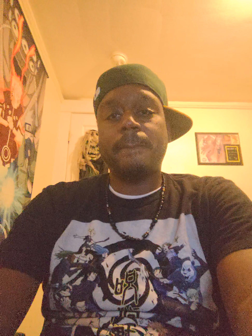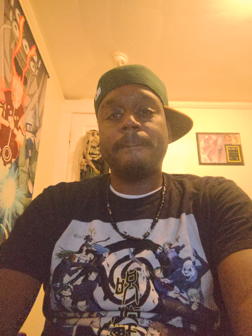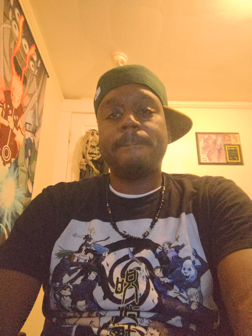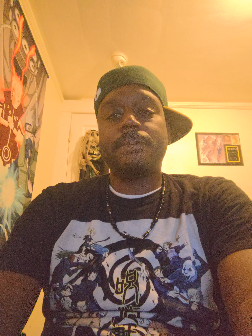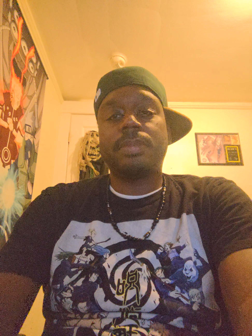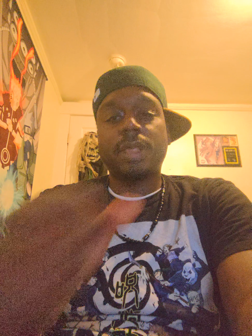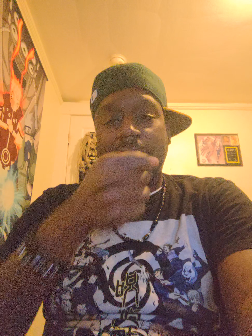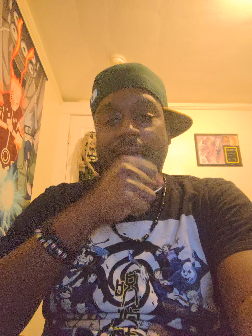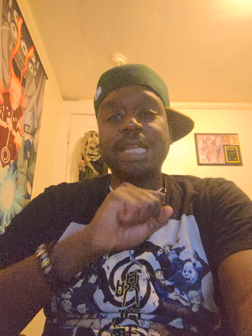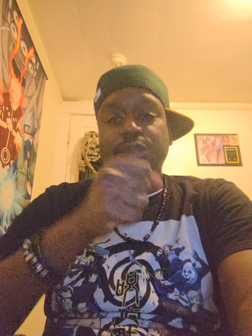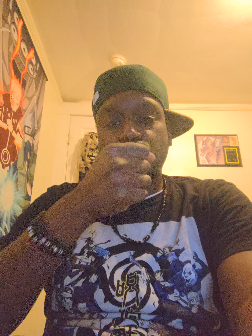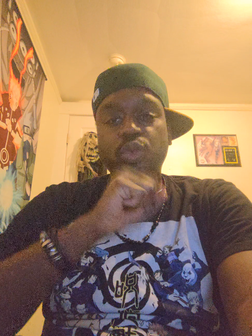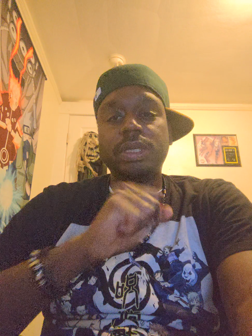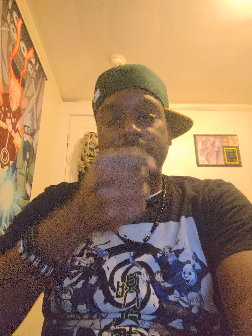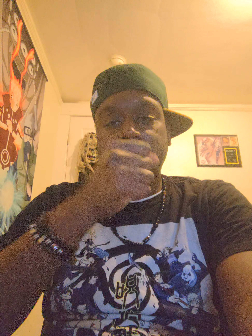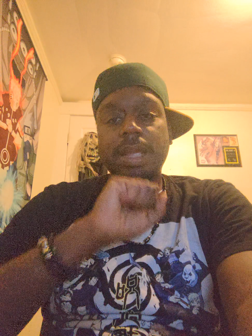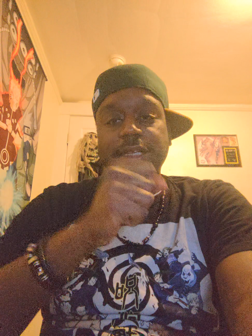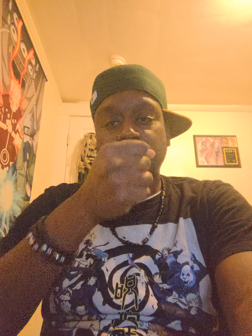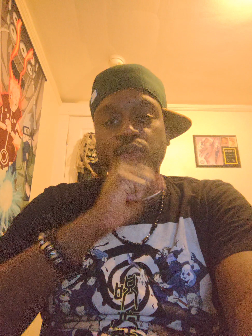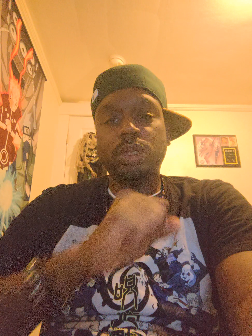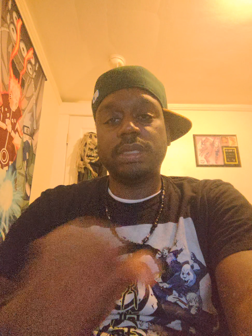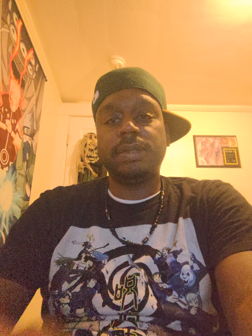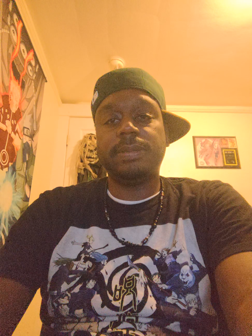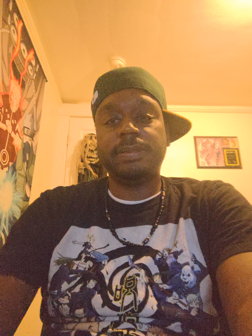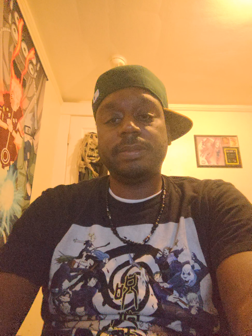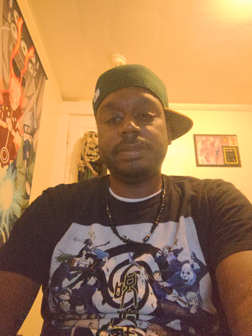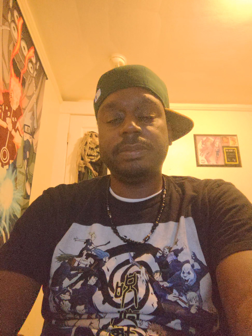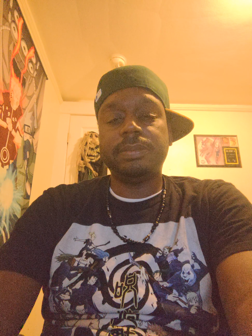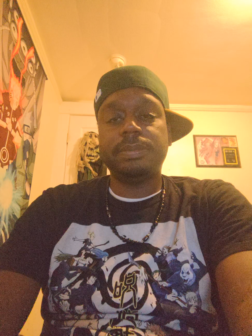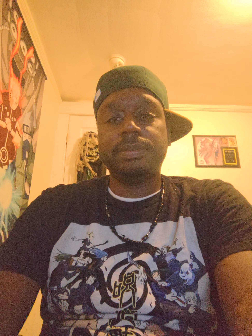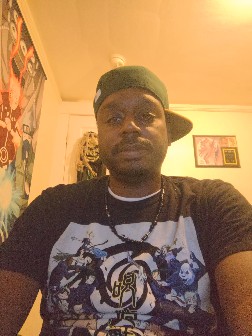ice cream